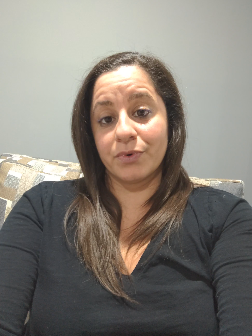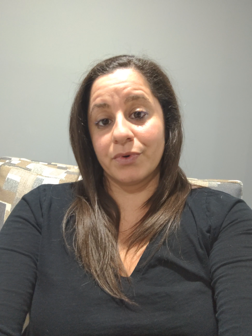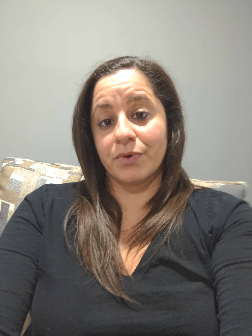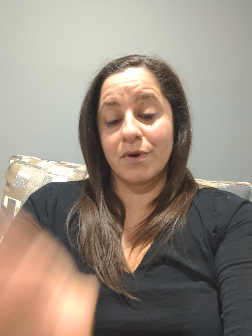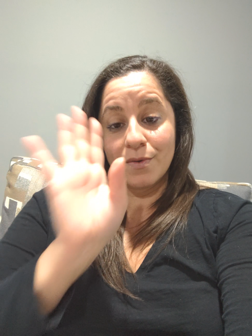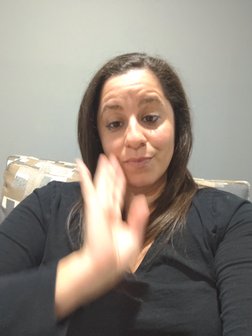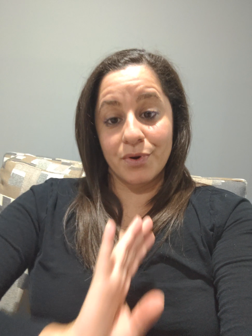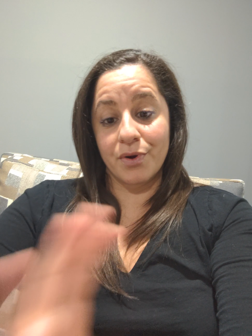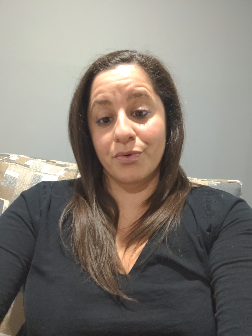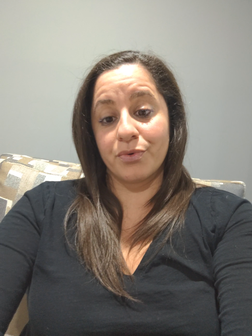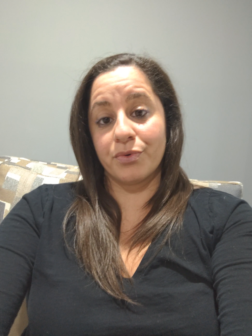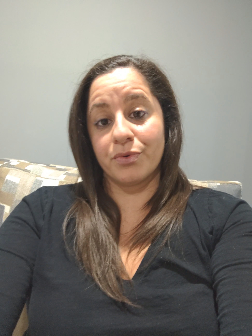brown